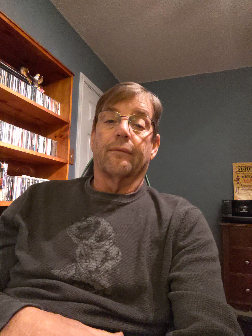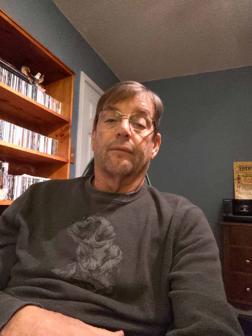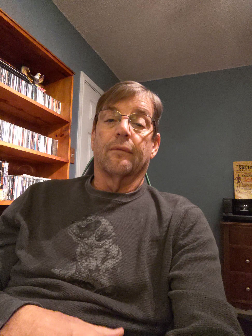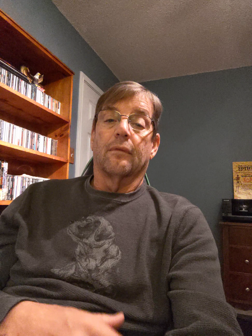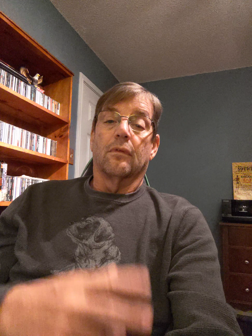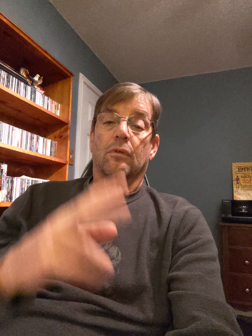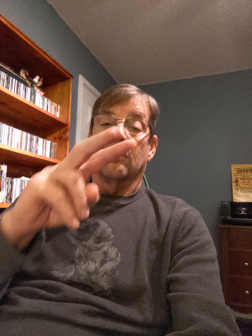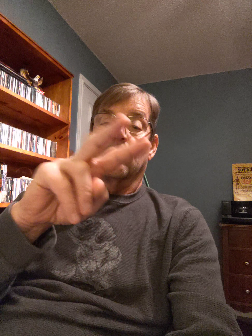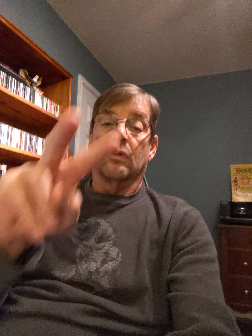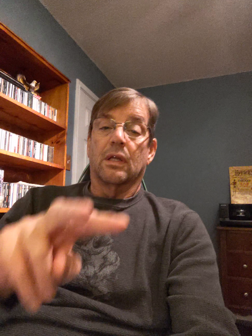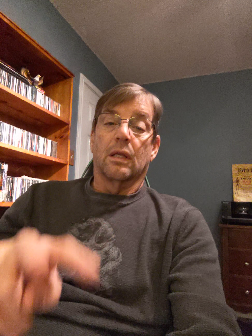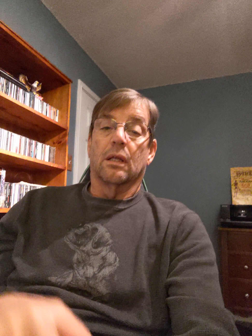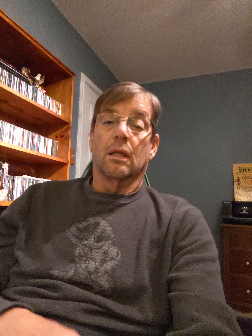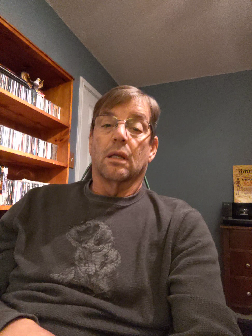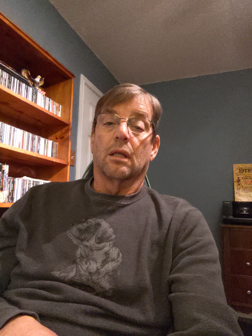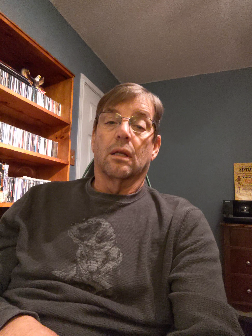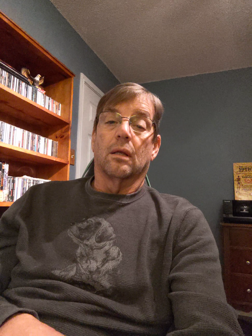read